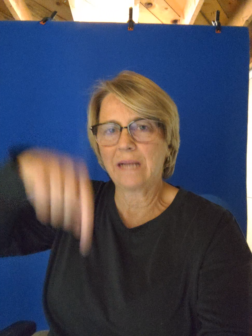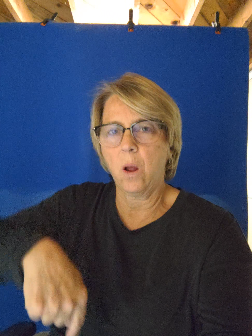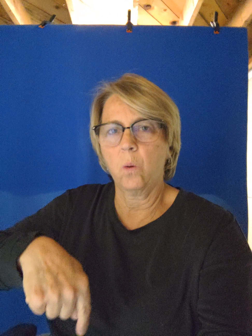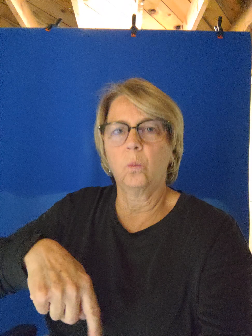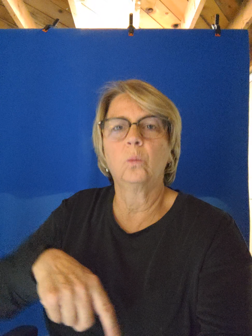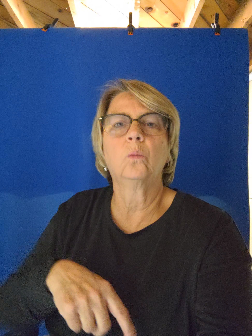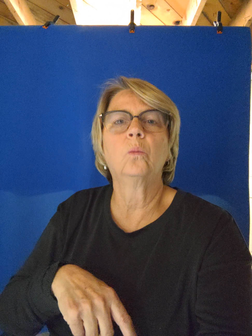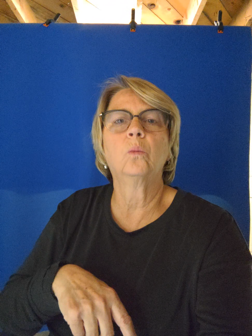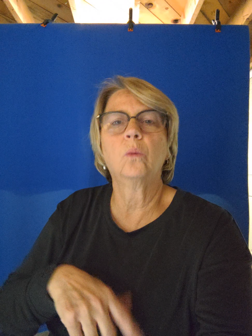down